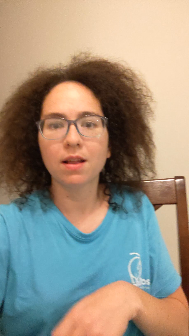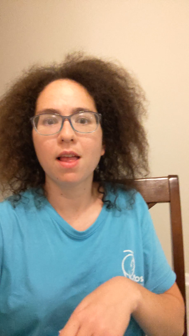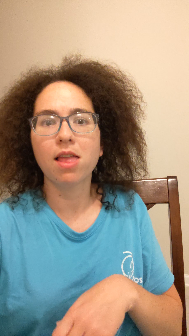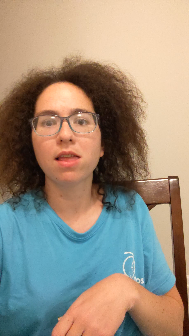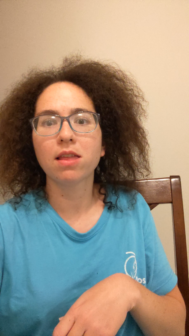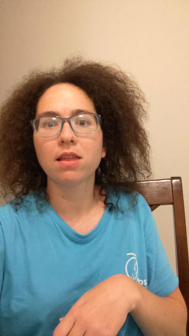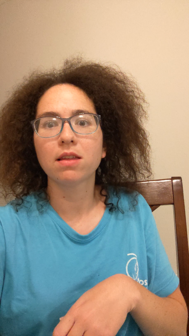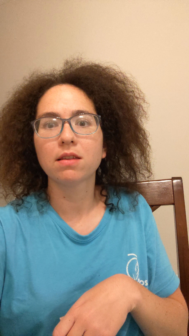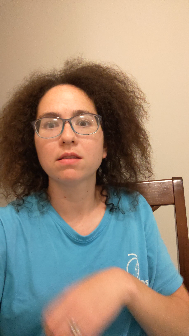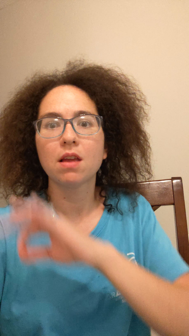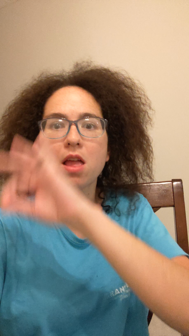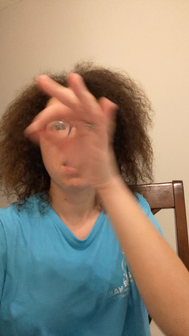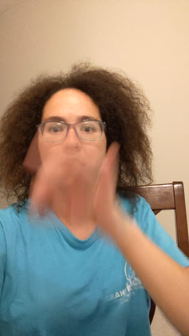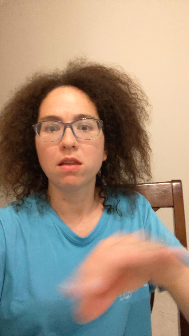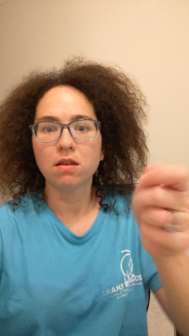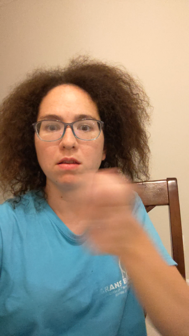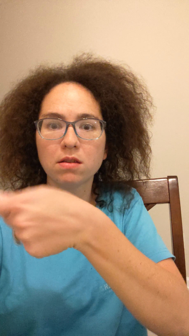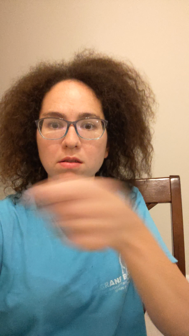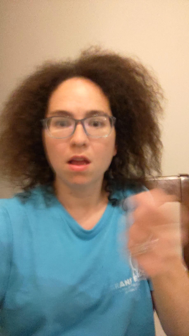hose